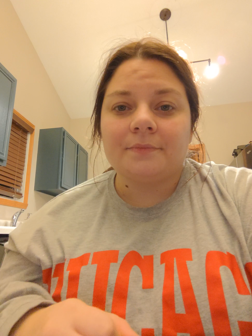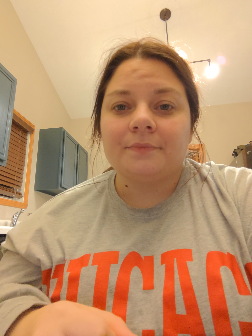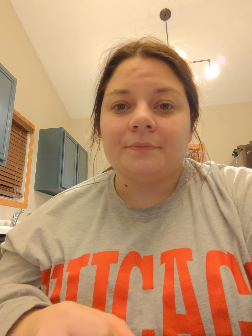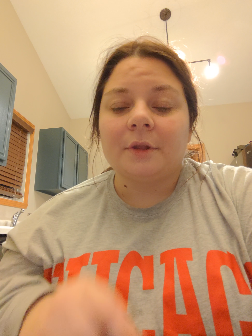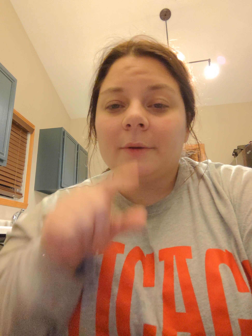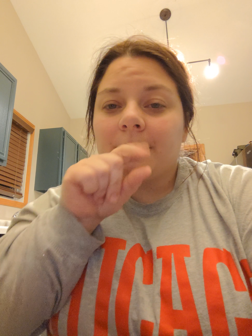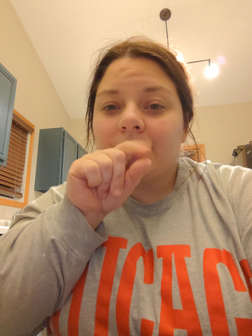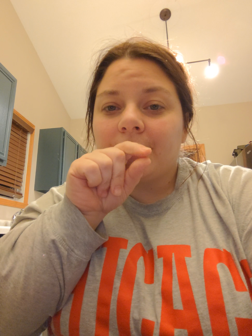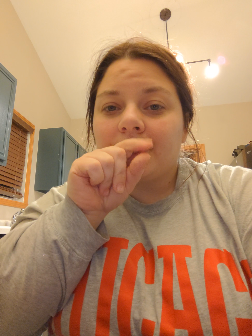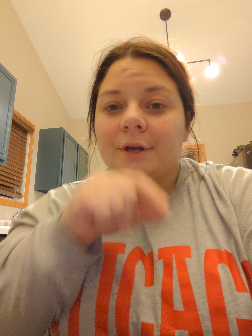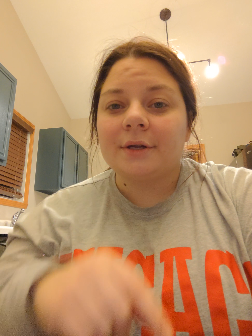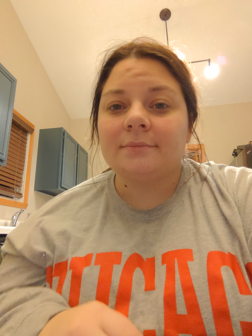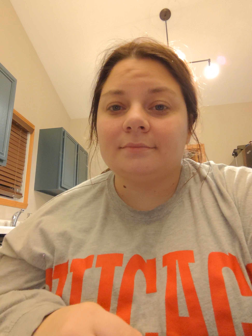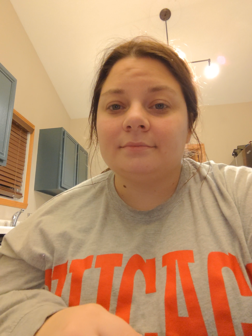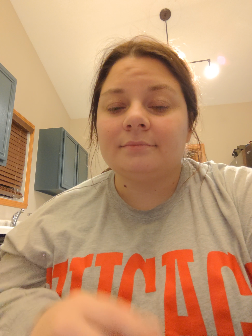bird